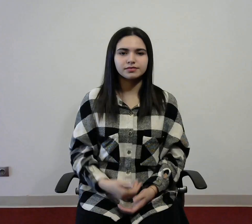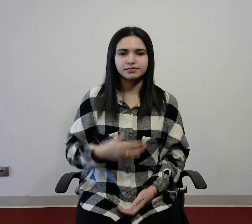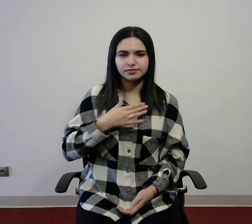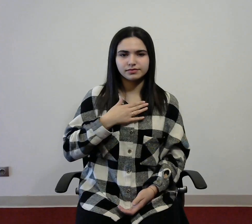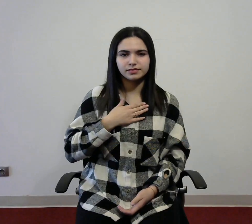mən